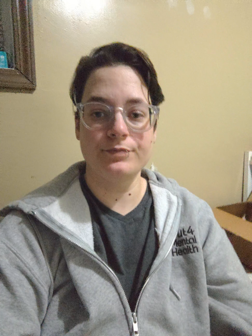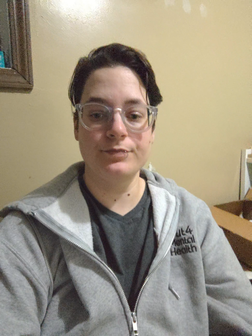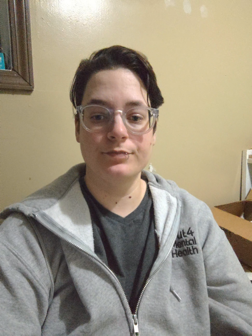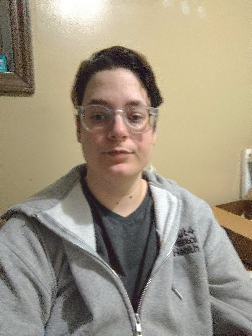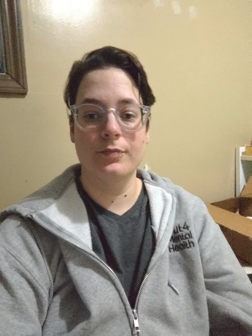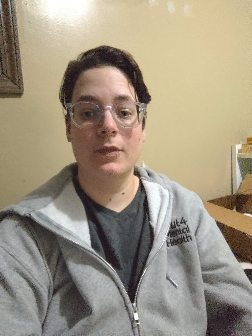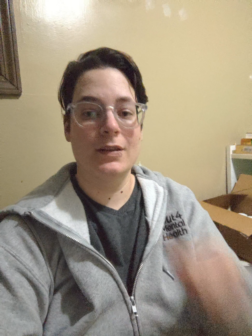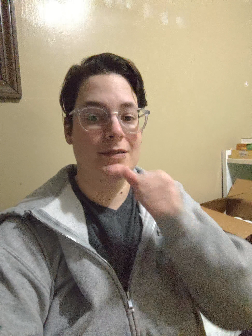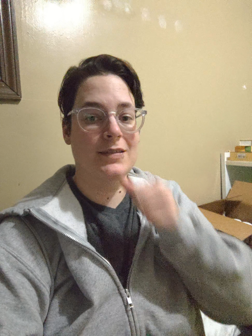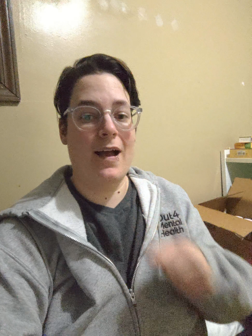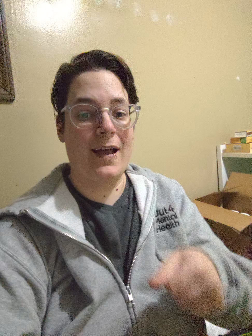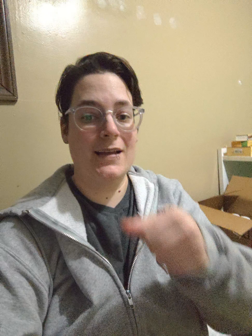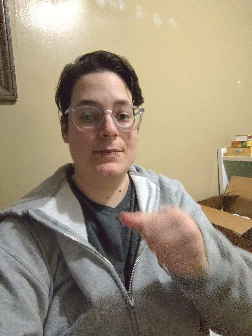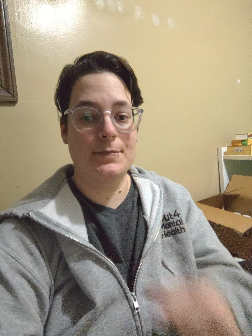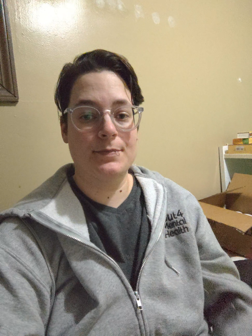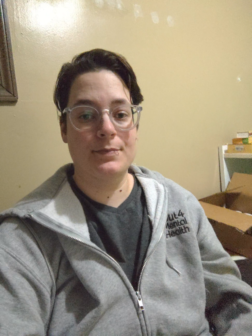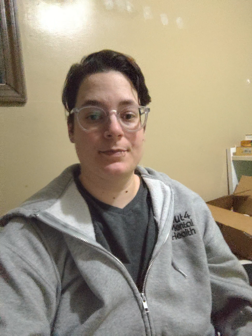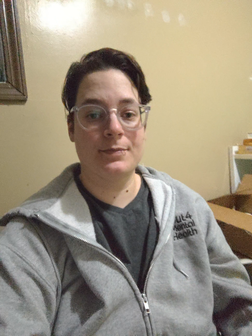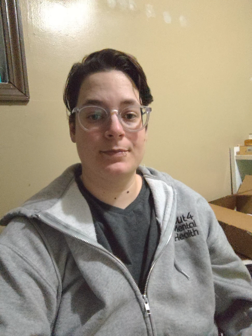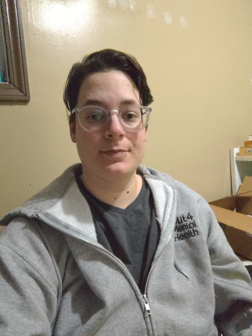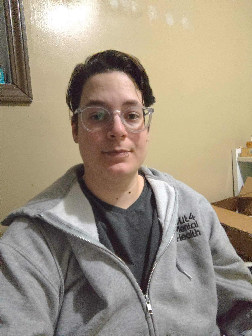hide